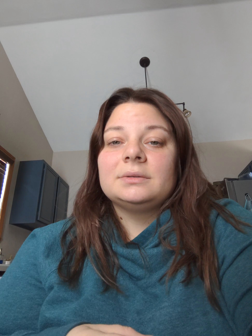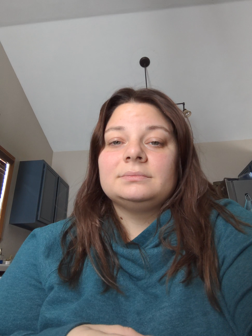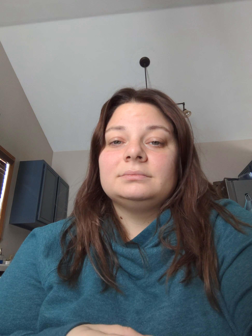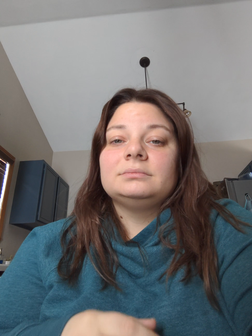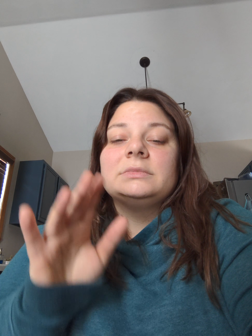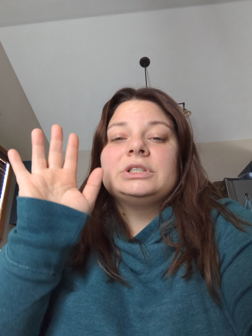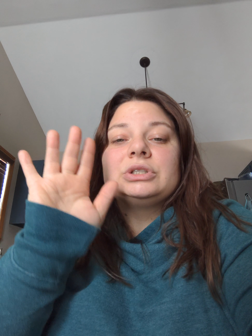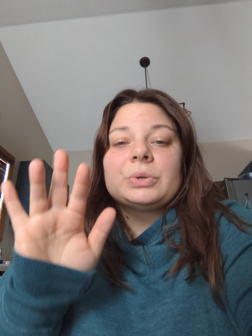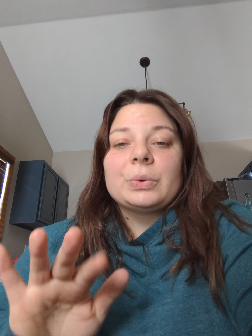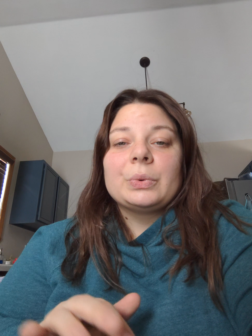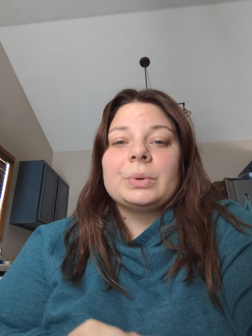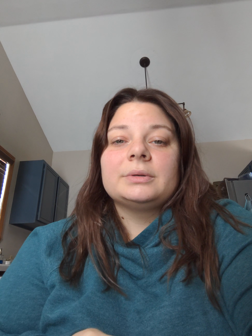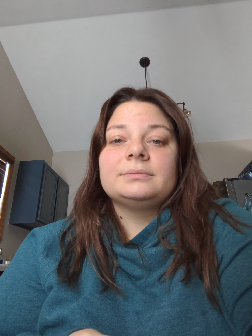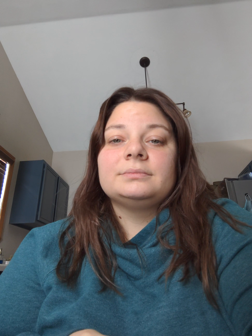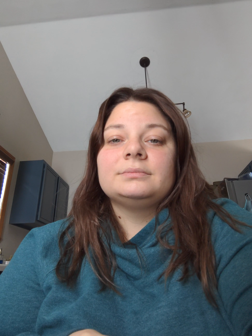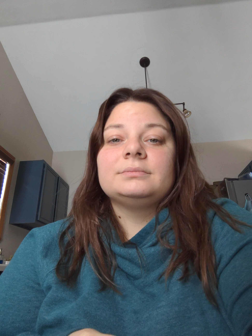snow